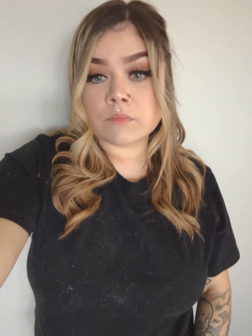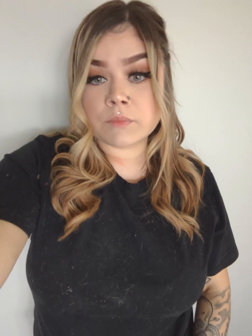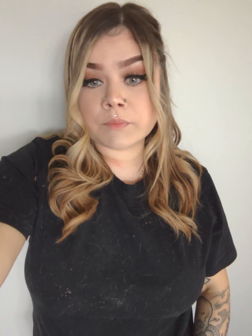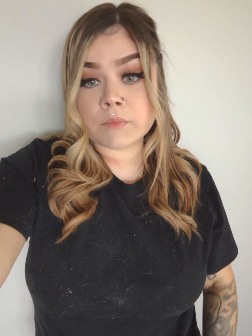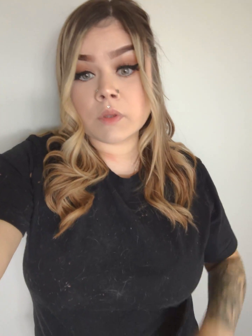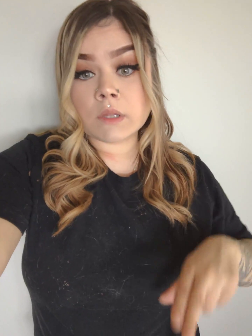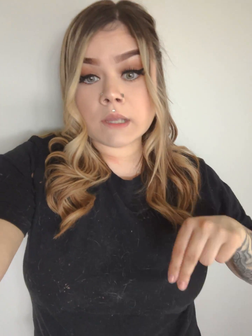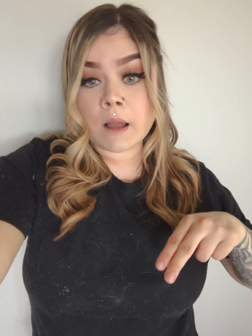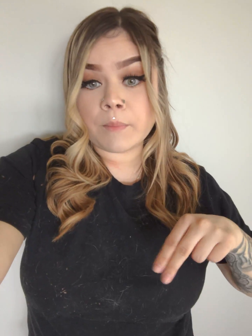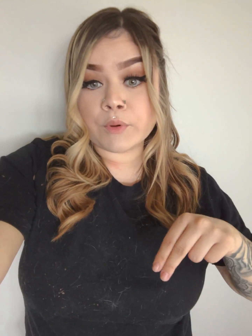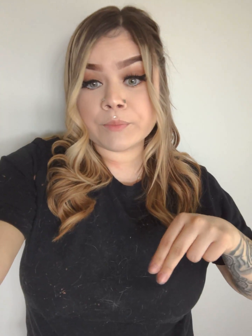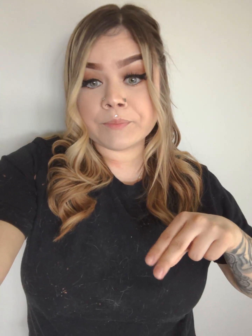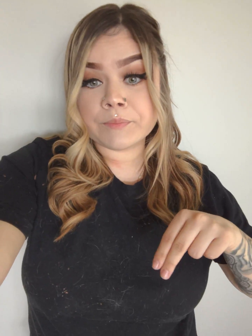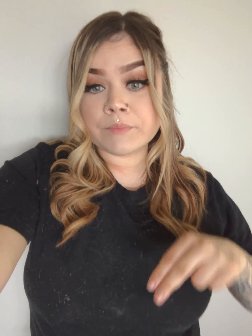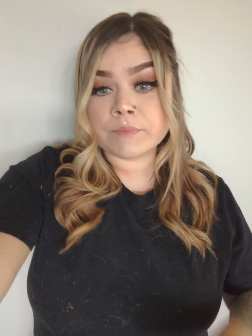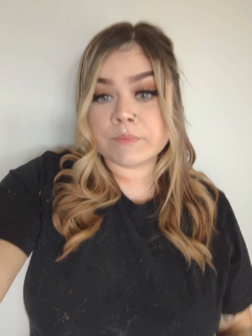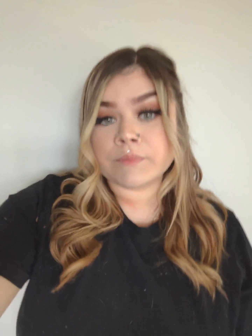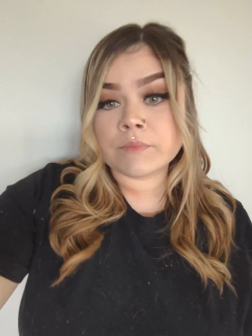diaper